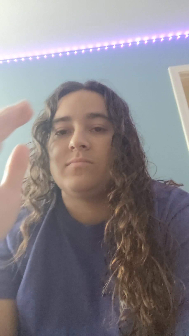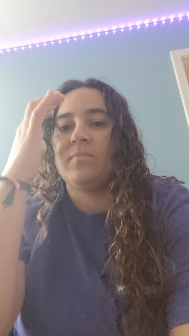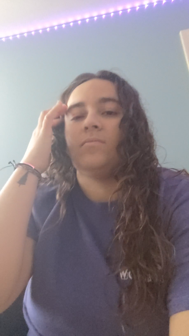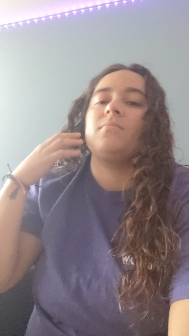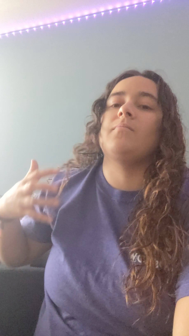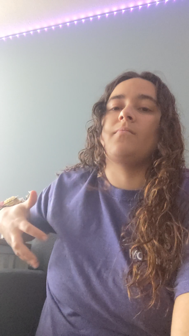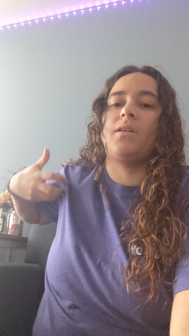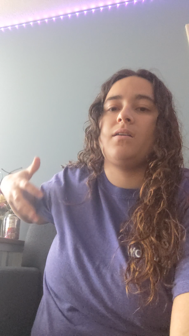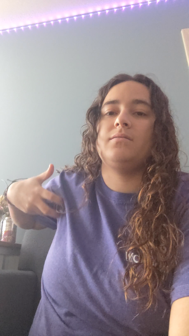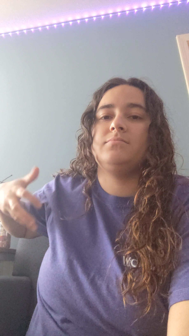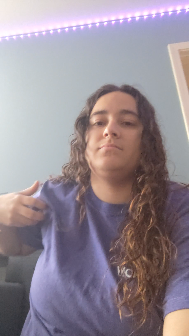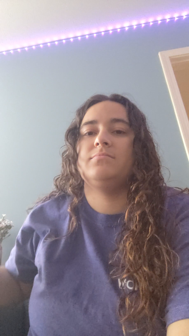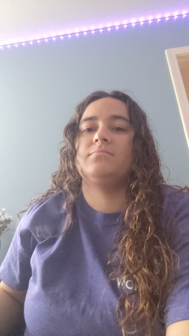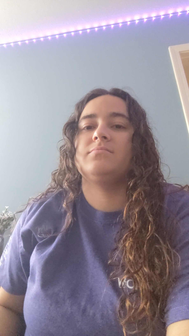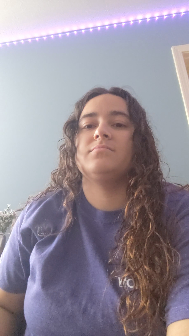monkey